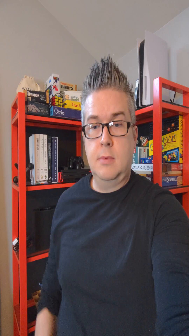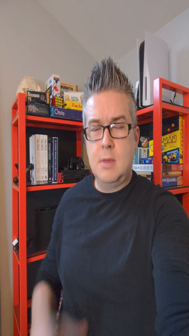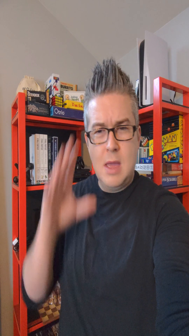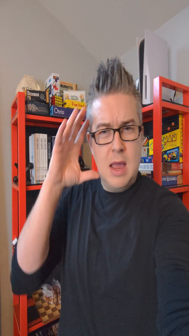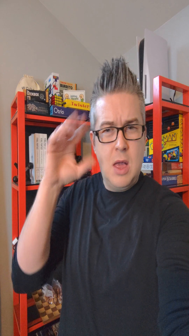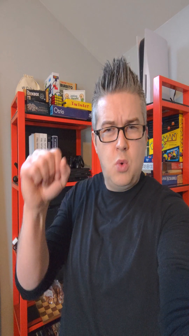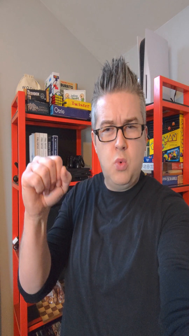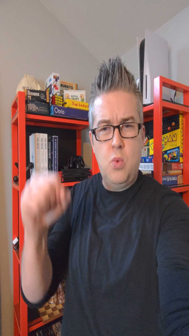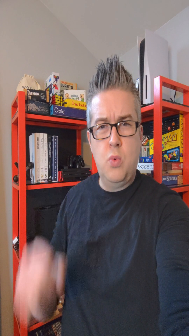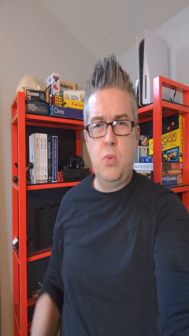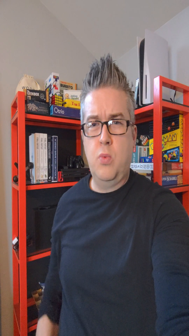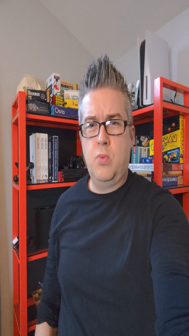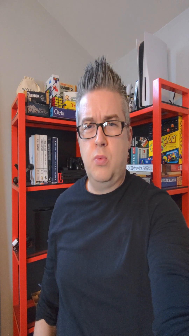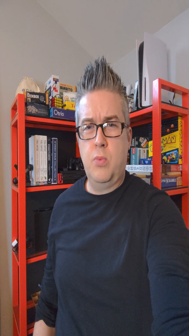loud